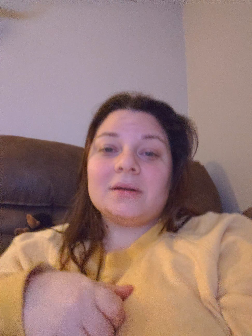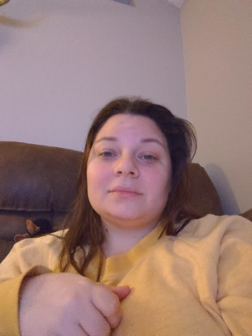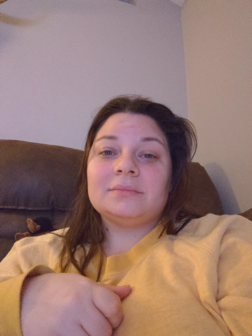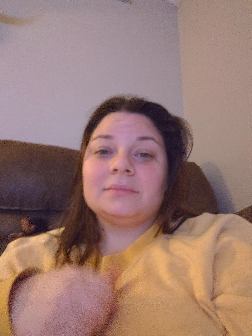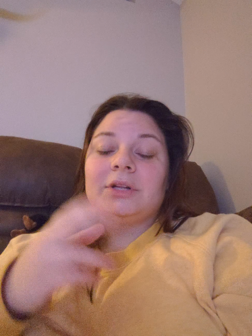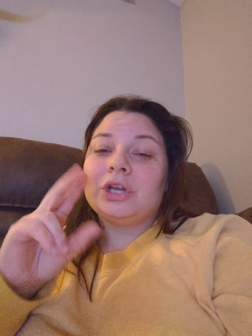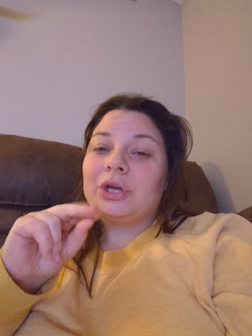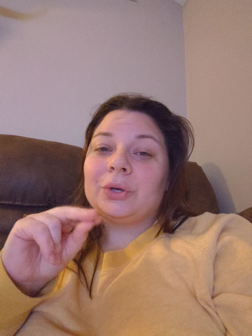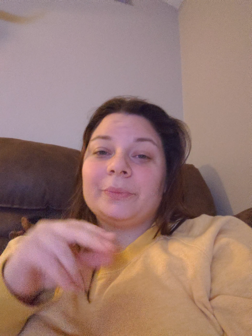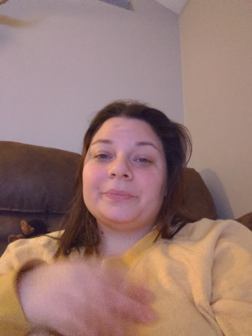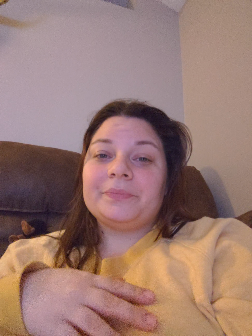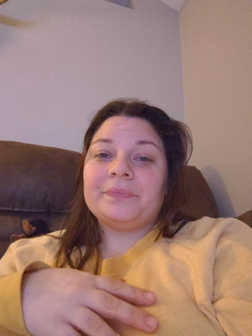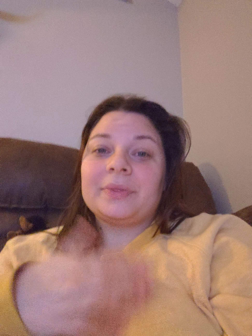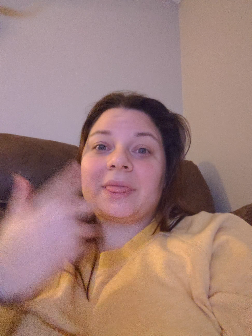no